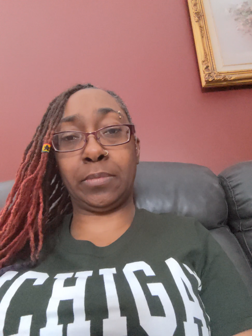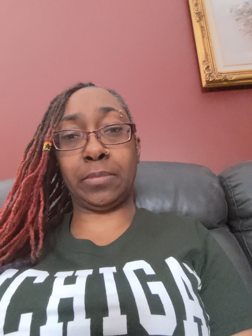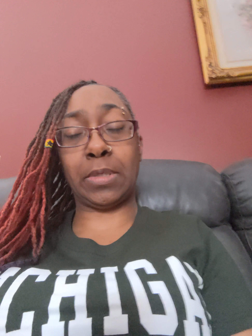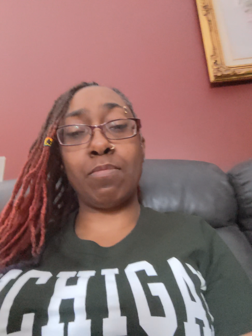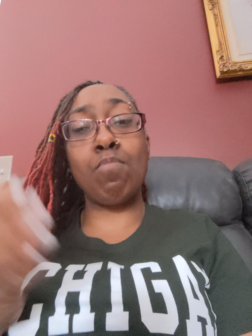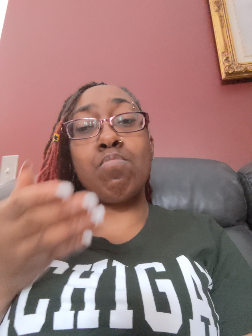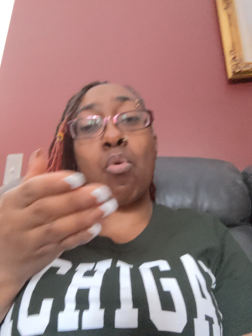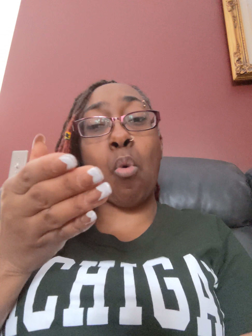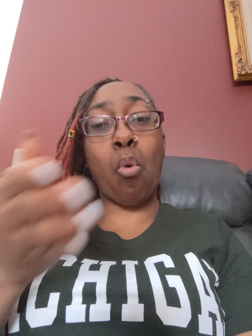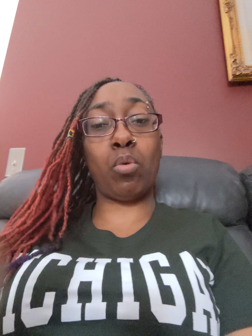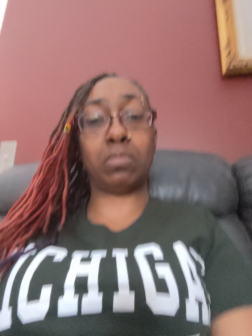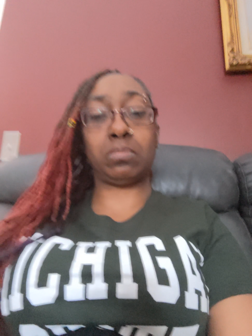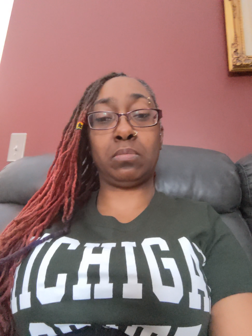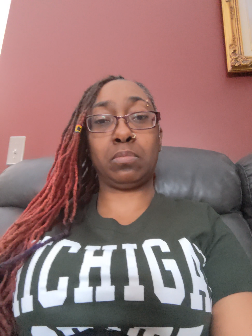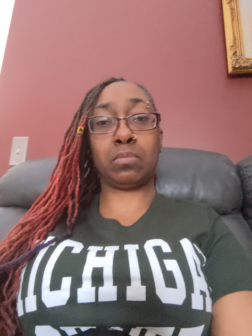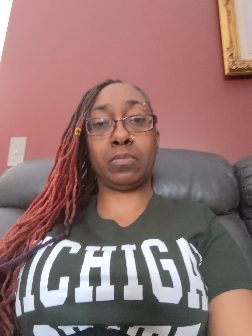boat